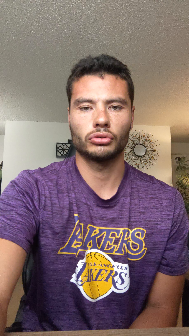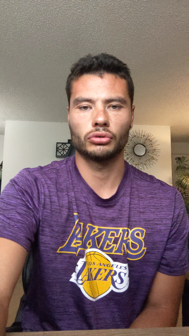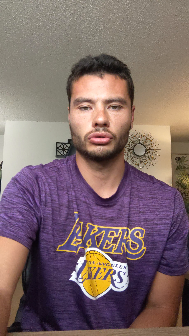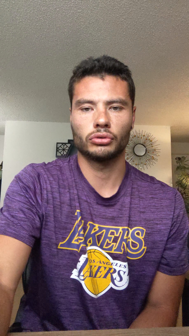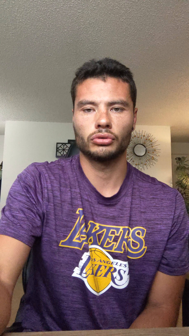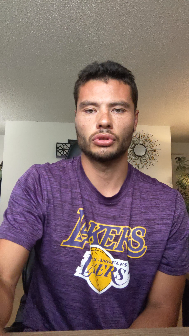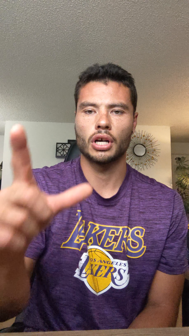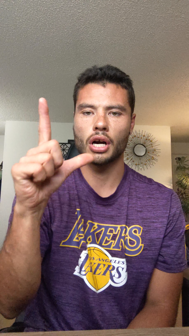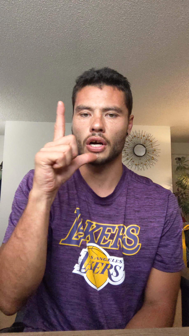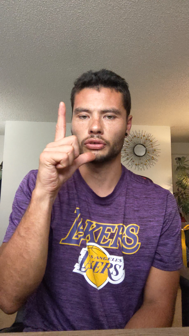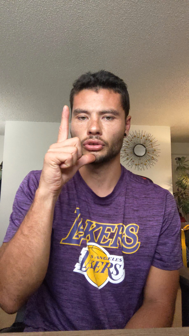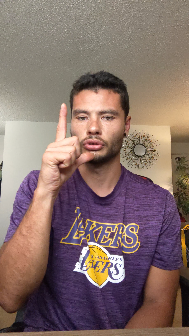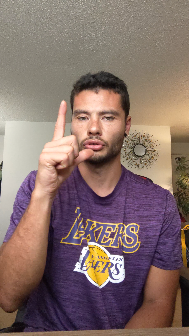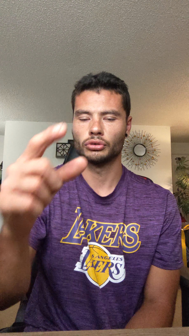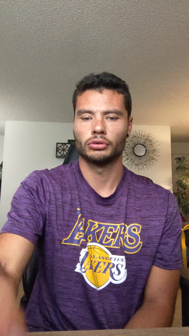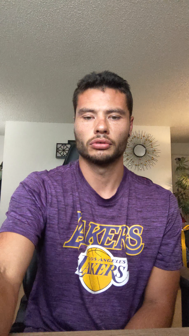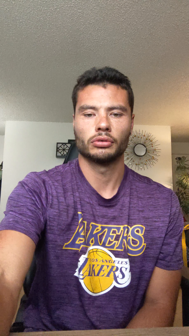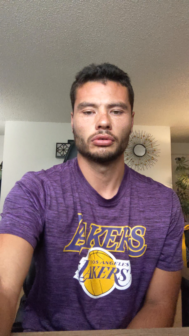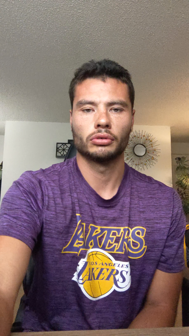lunch